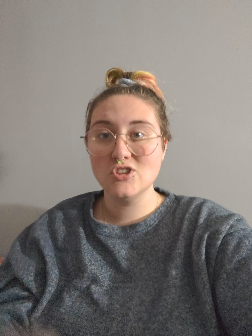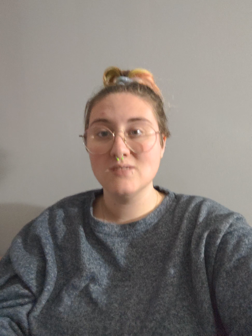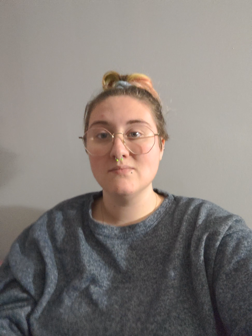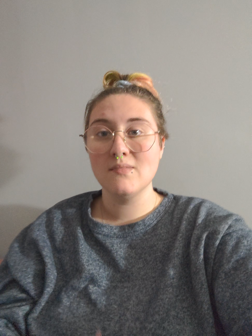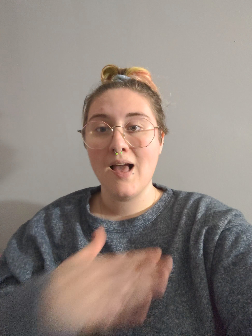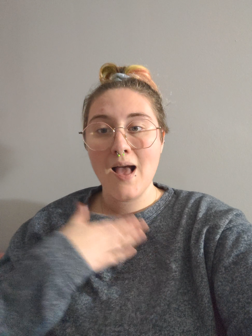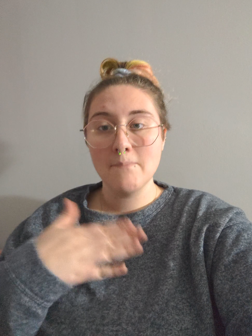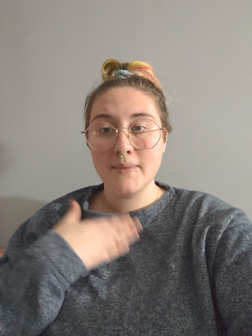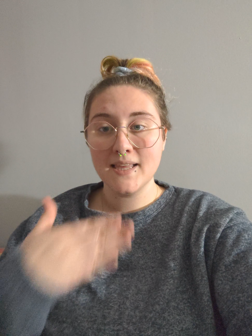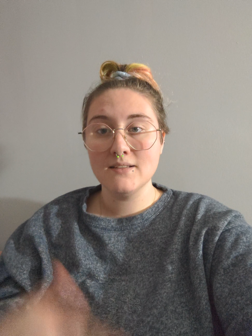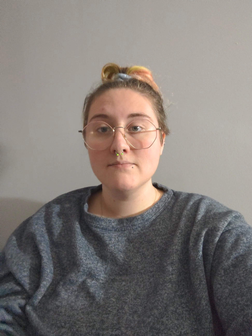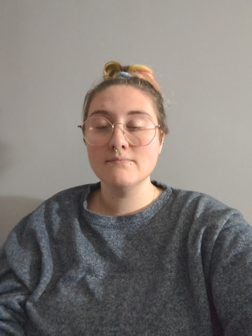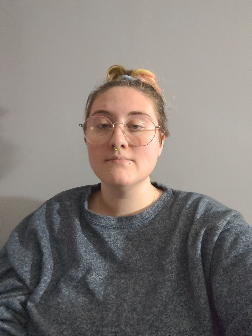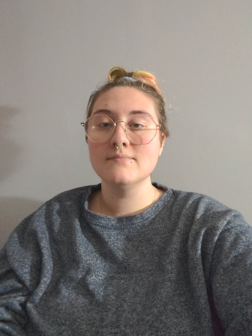happy